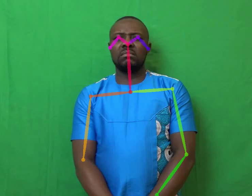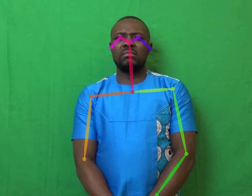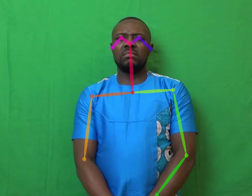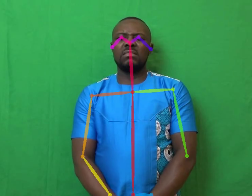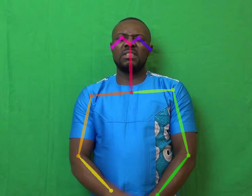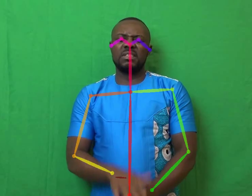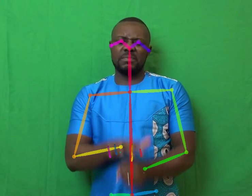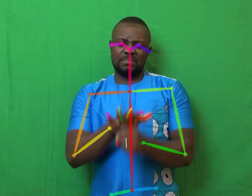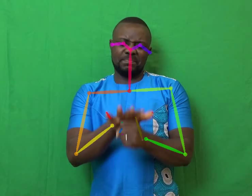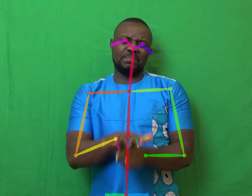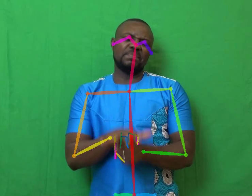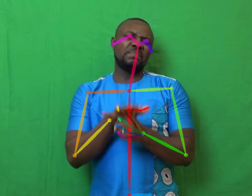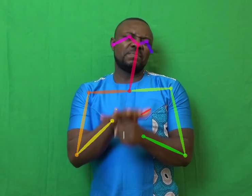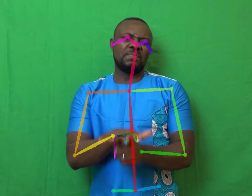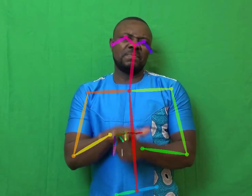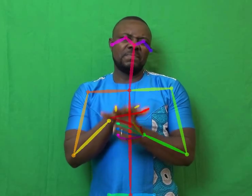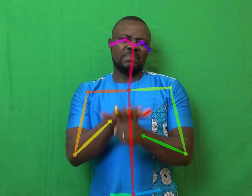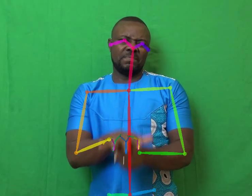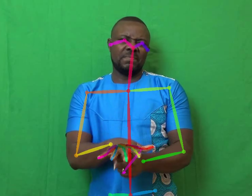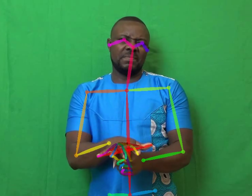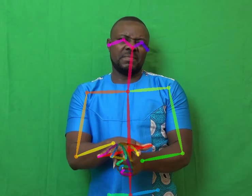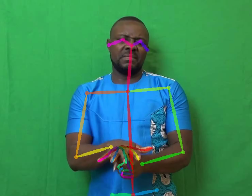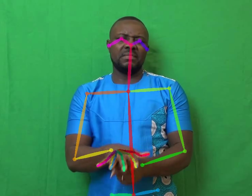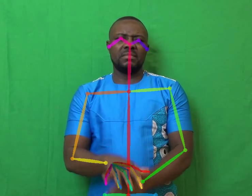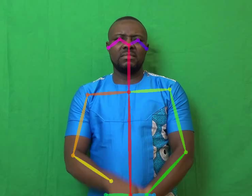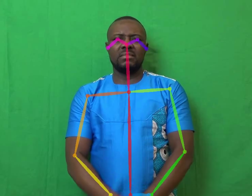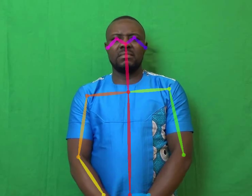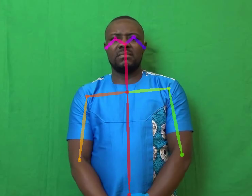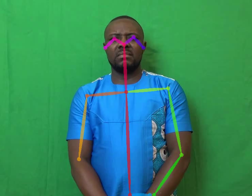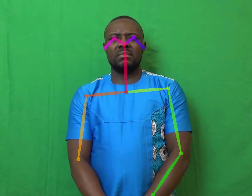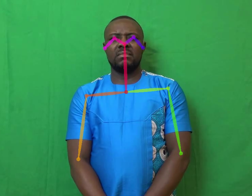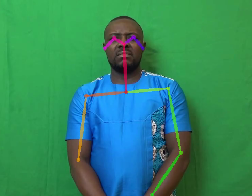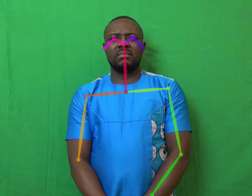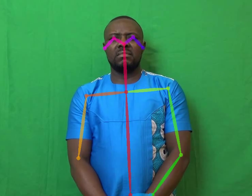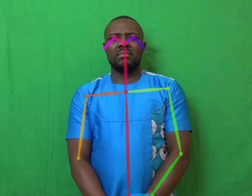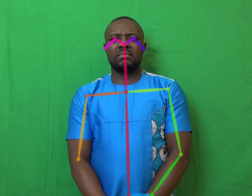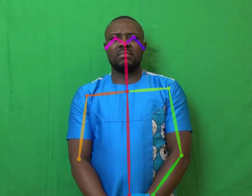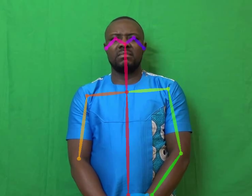pressure